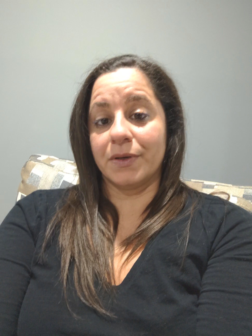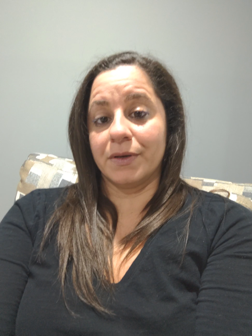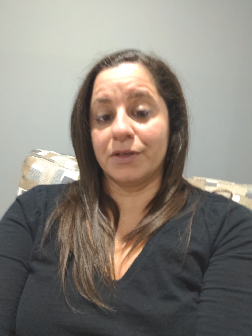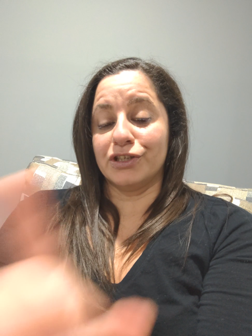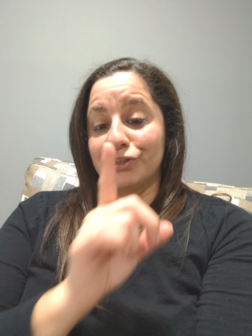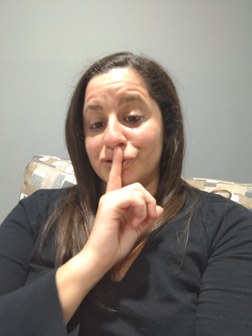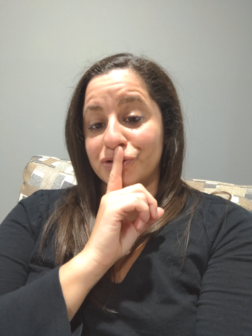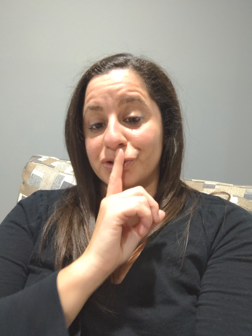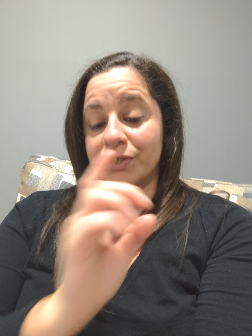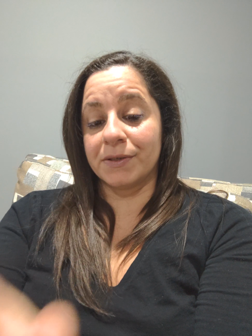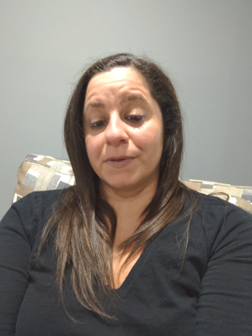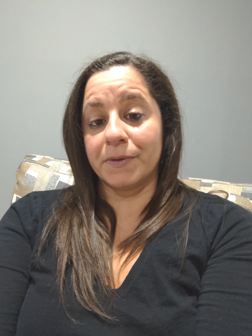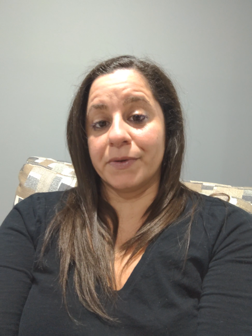shhh